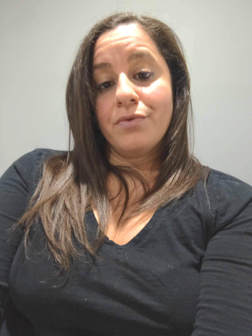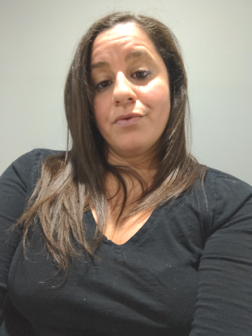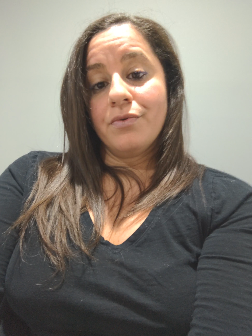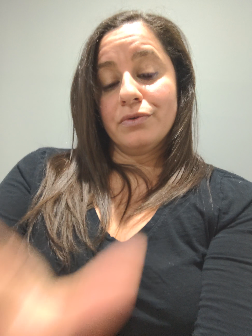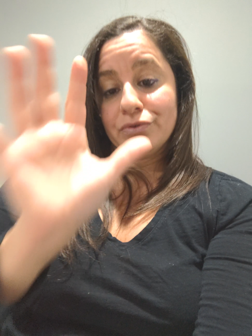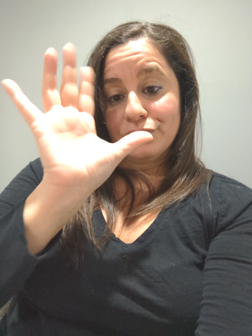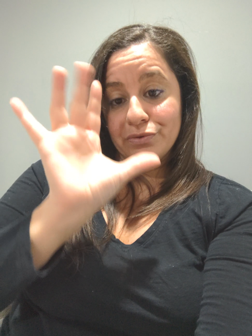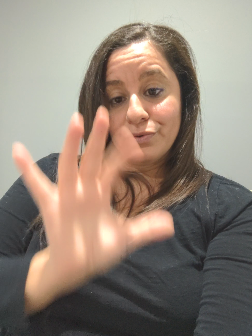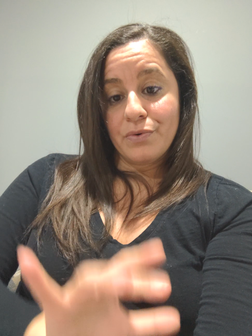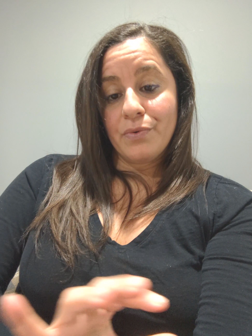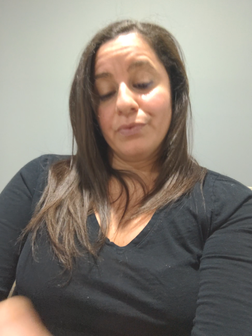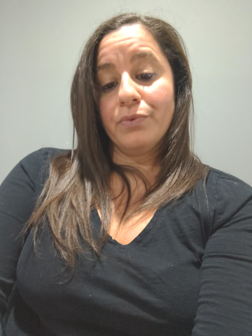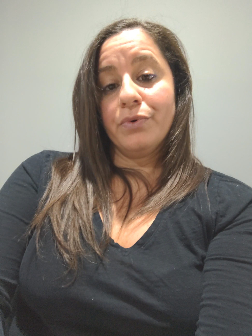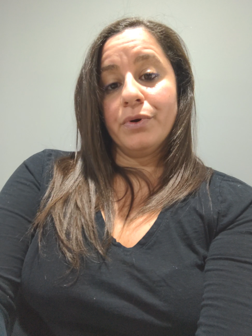snow